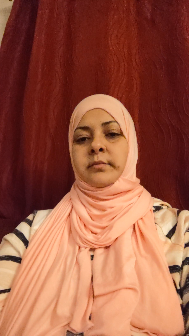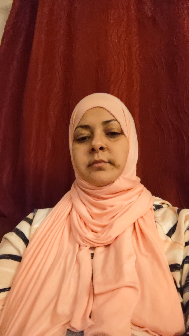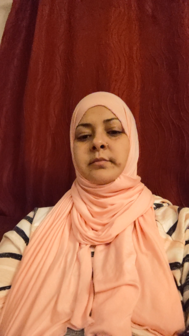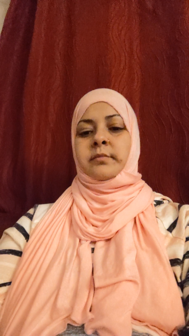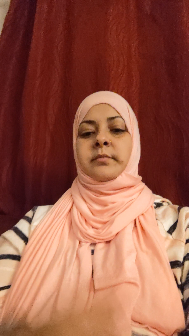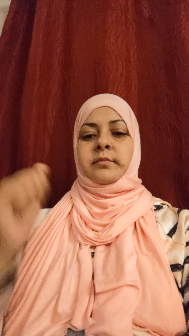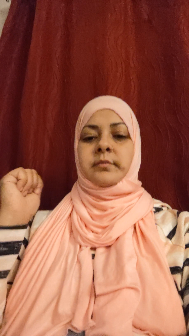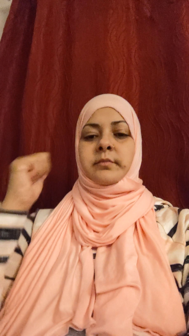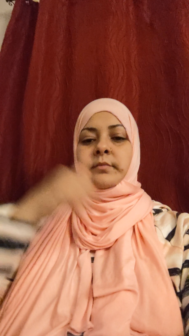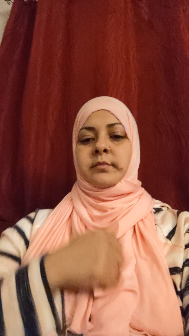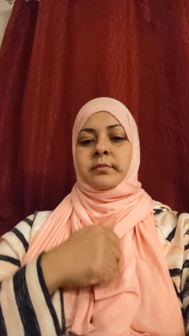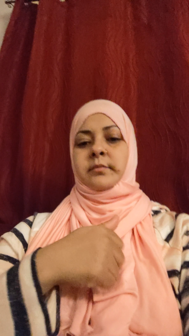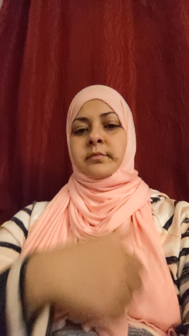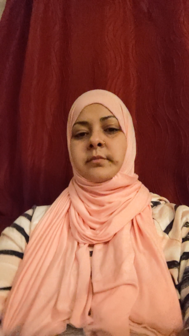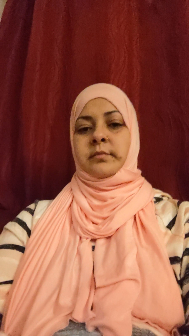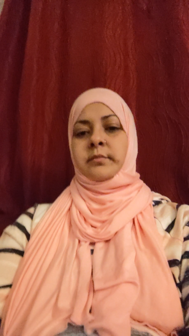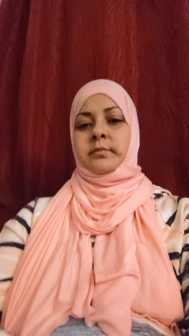coats